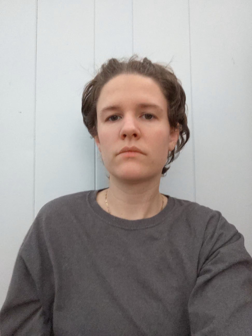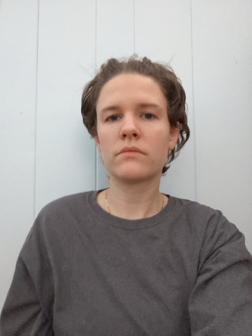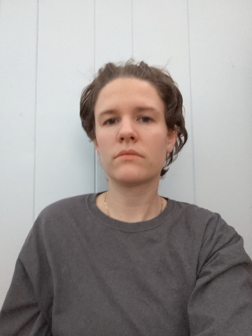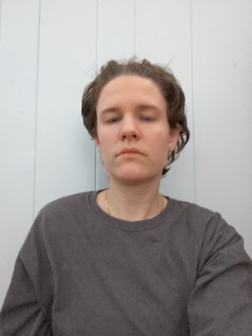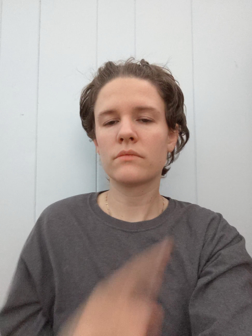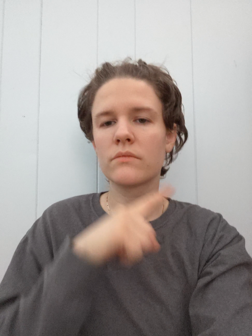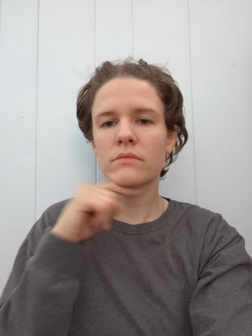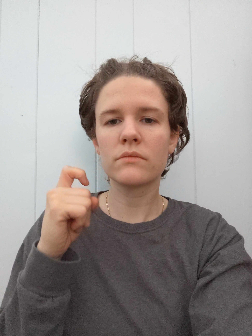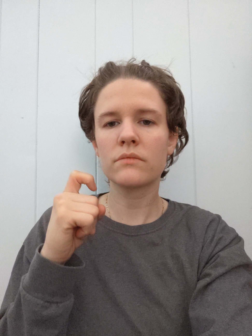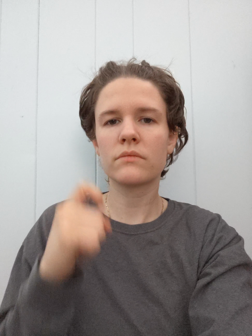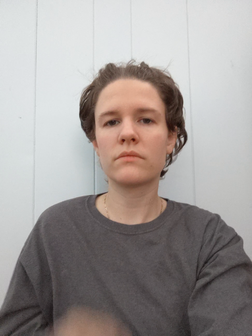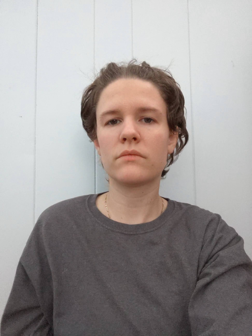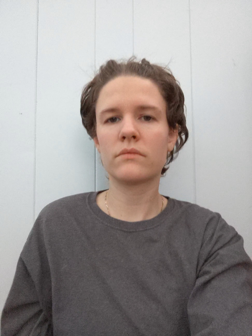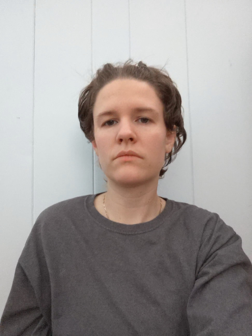dry